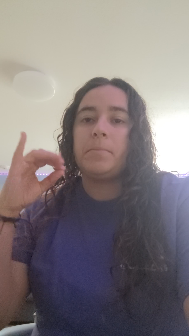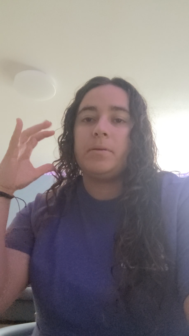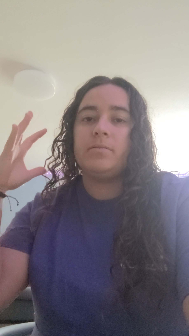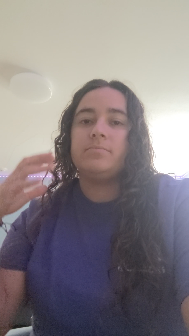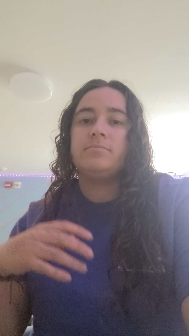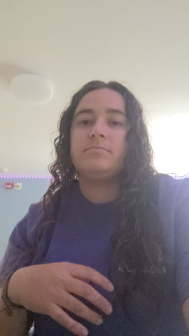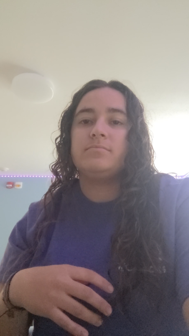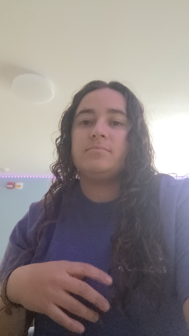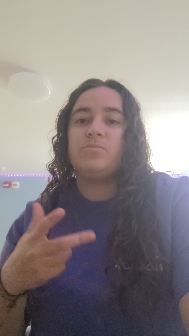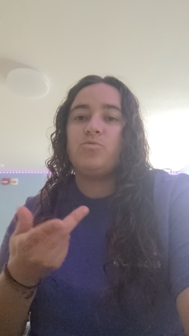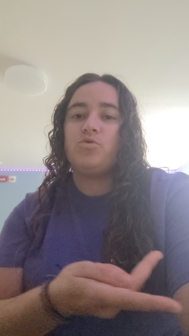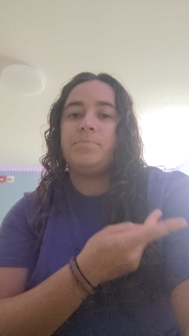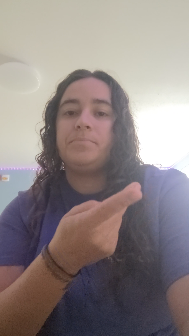sheep